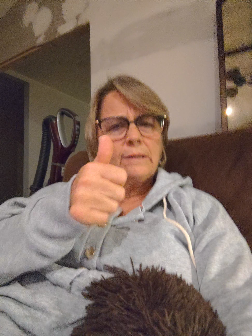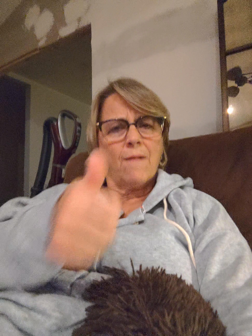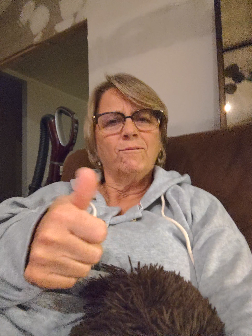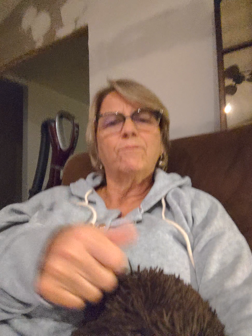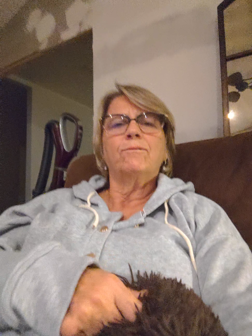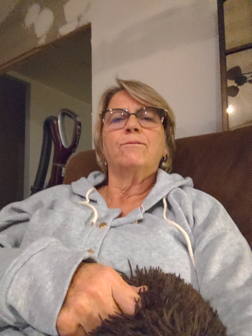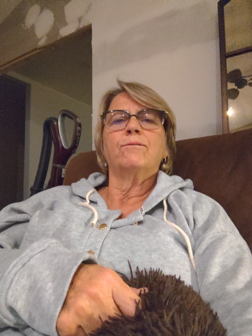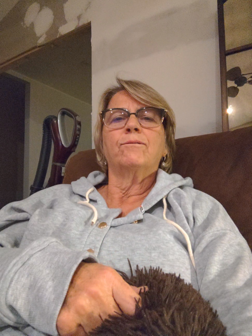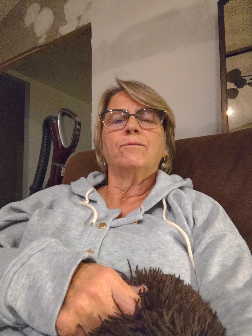yourself